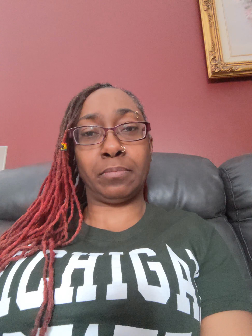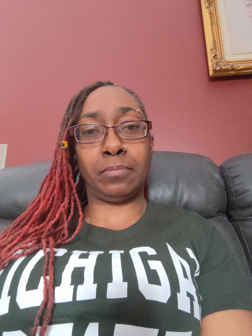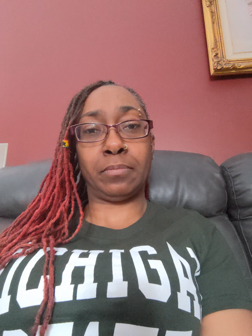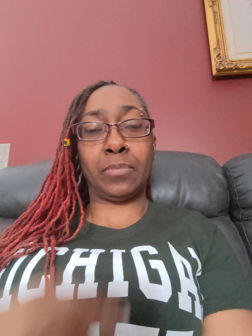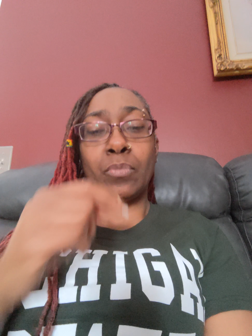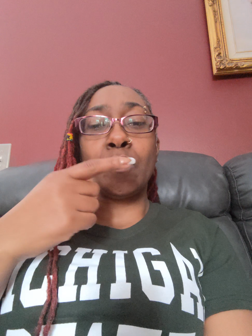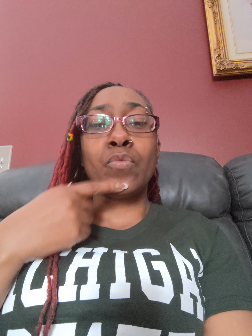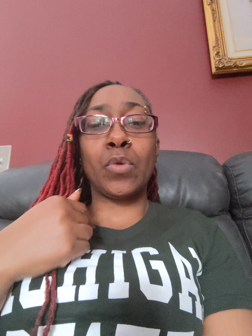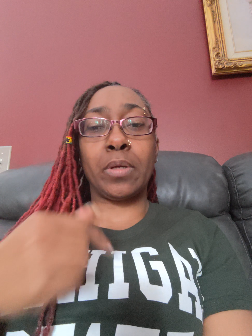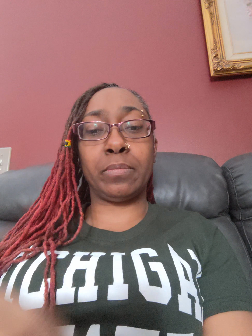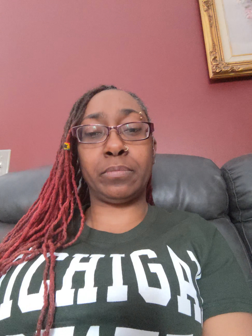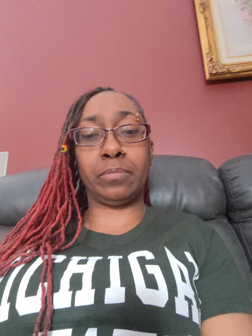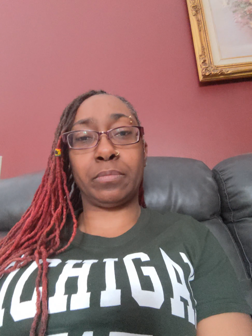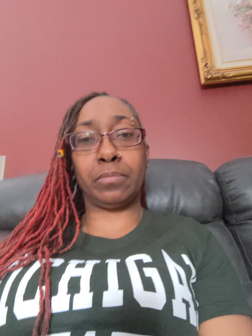red